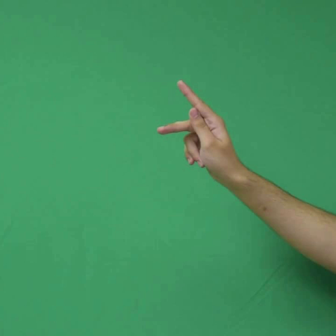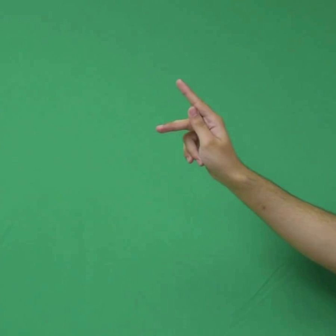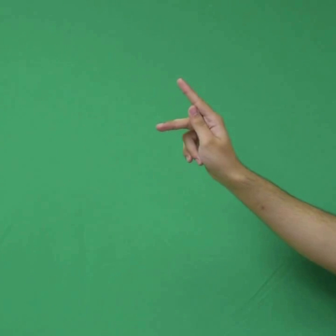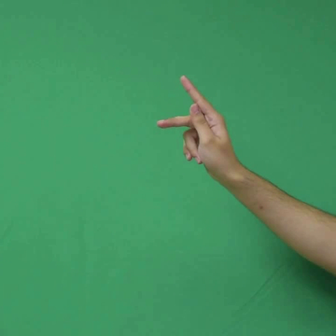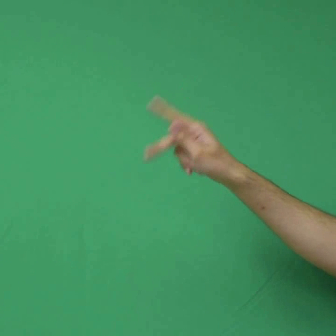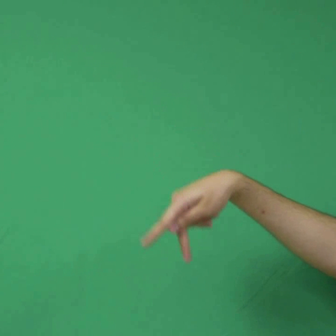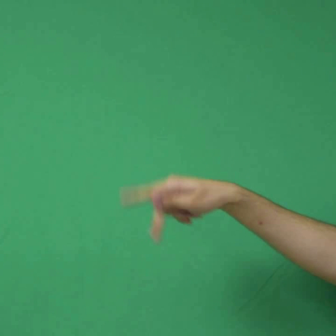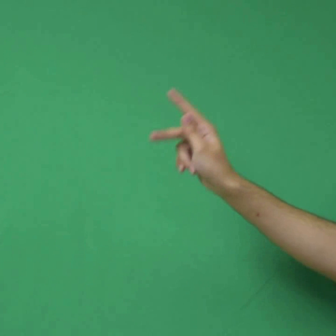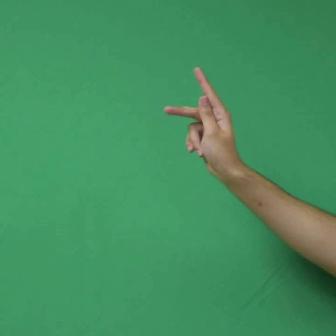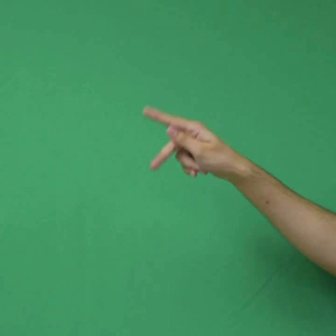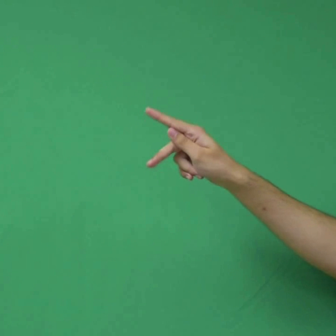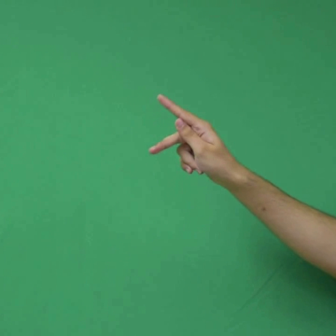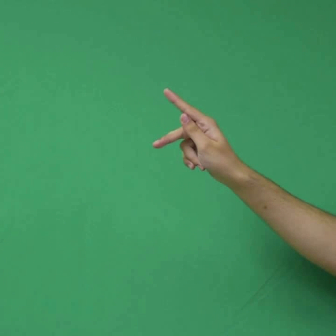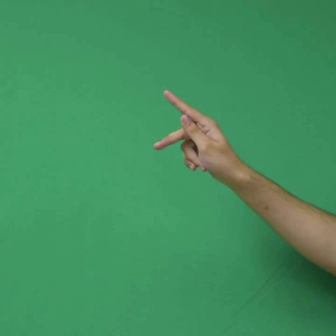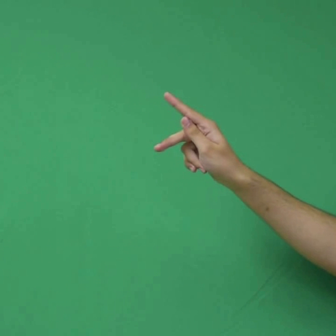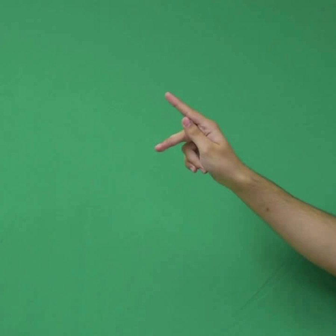K